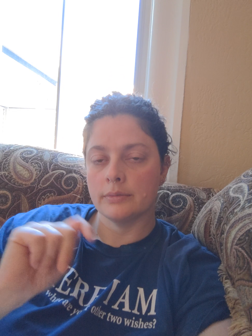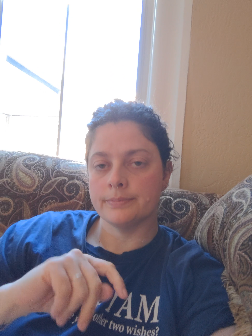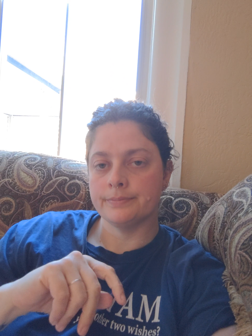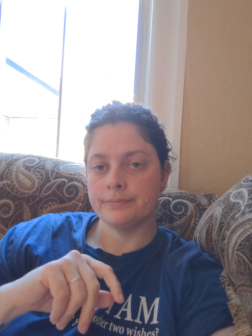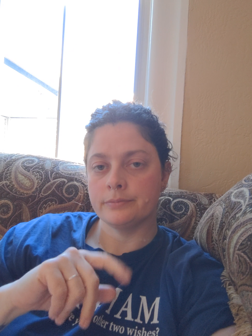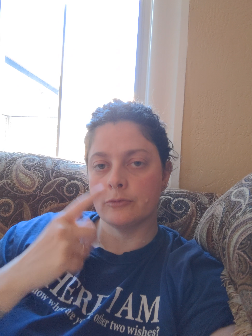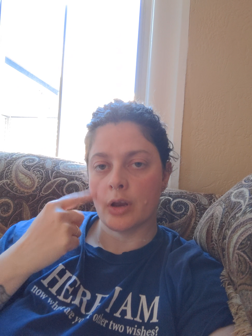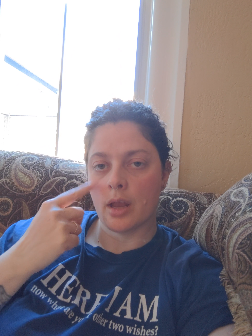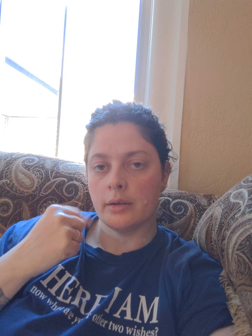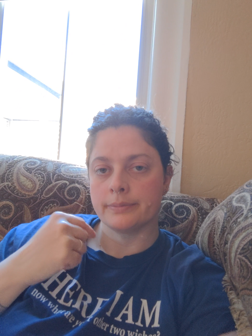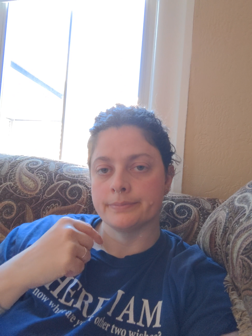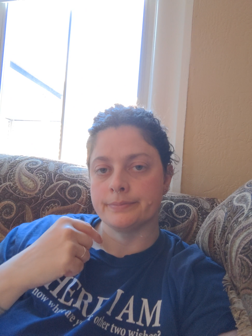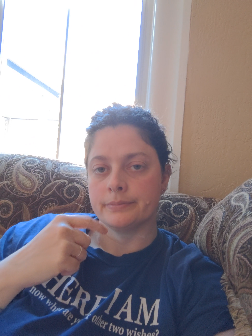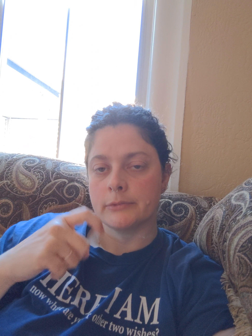cry